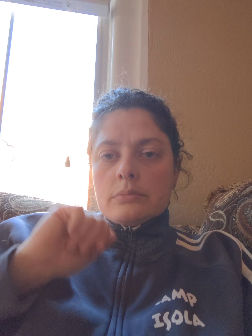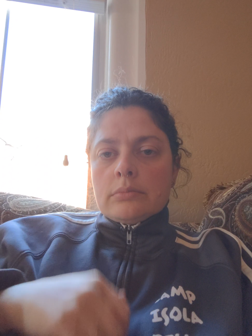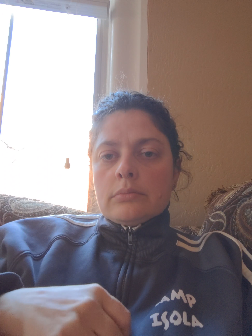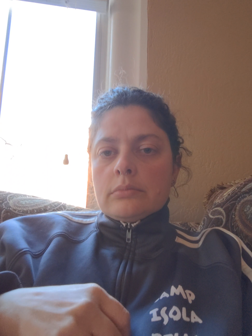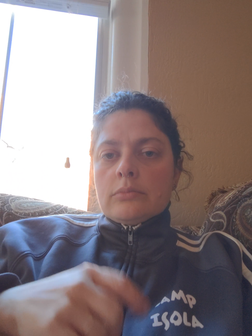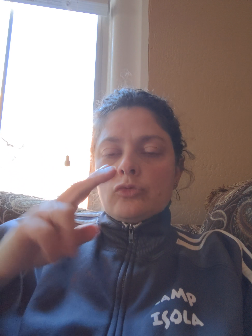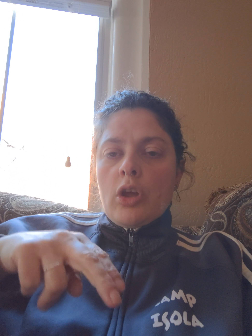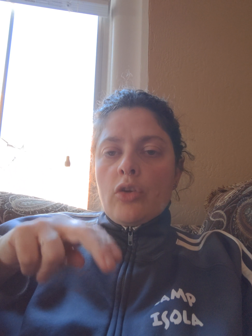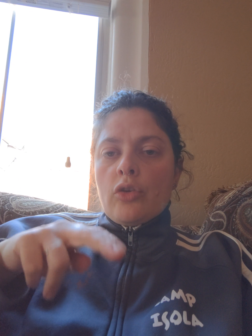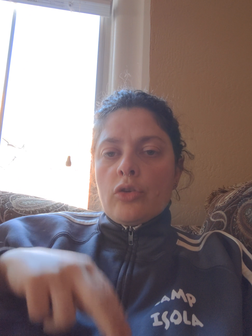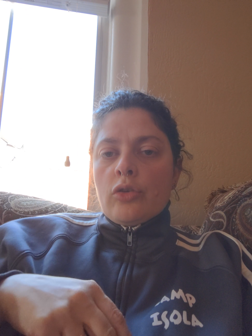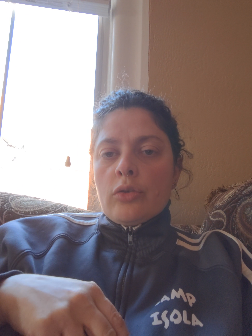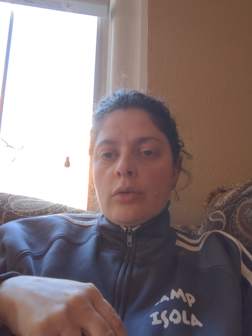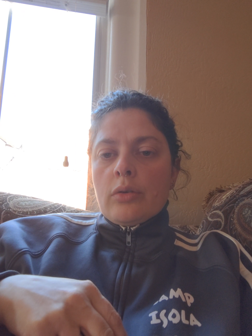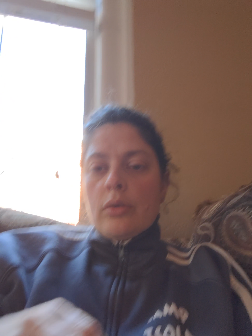chair